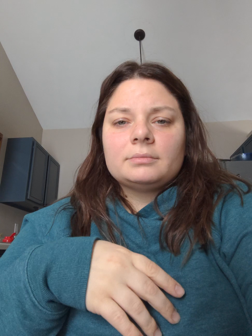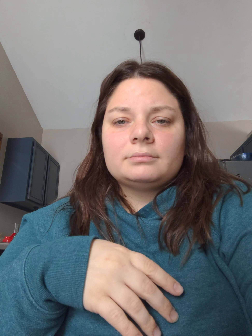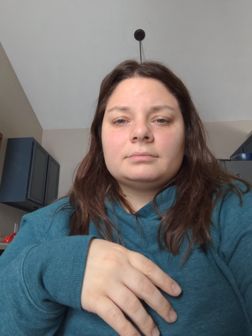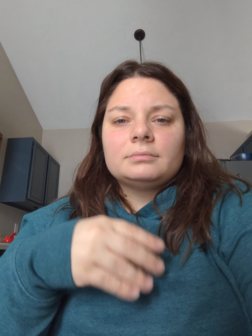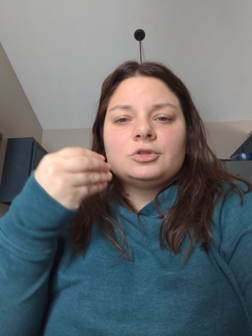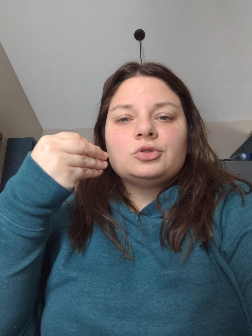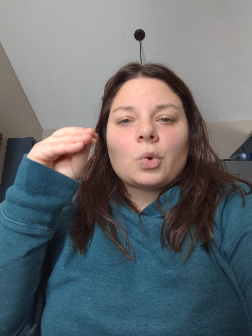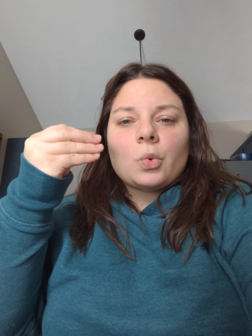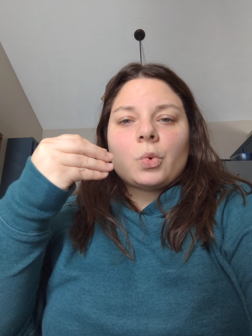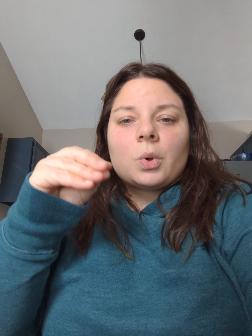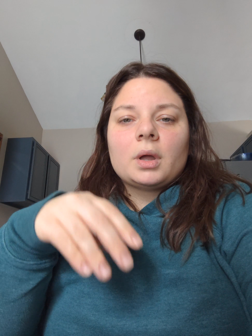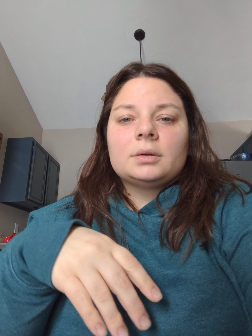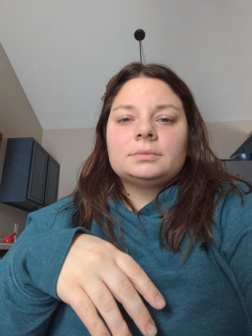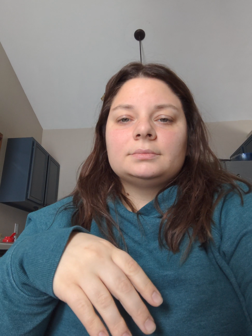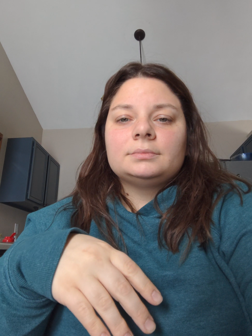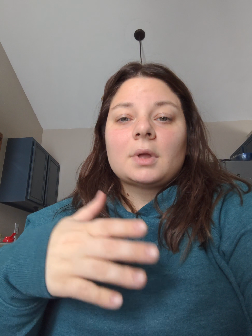store